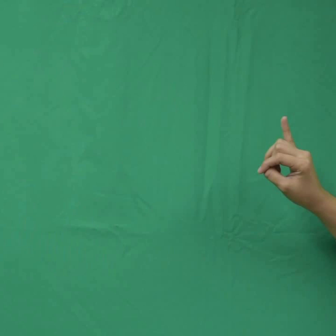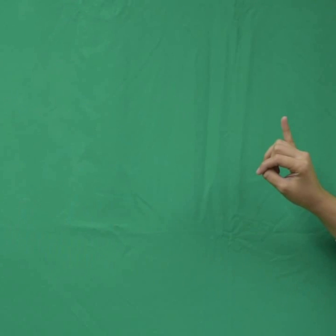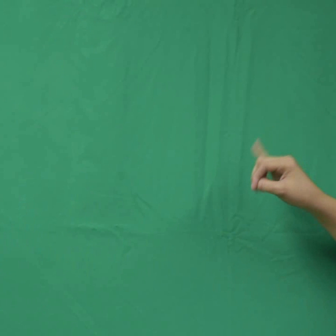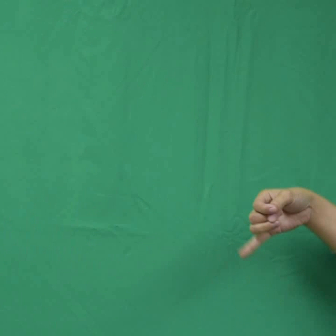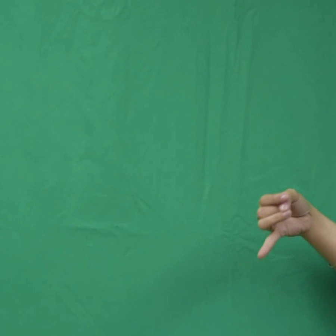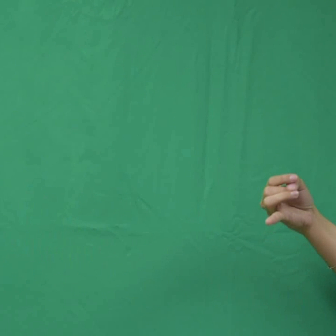J